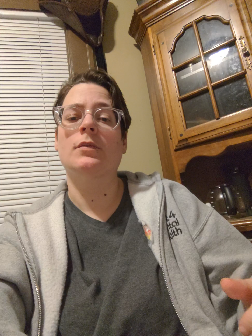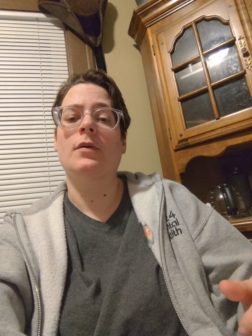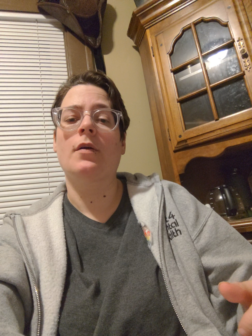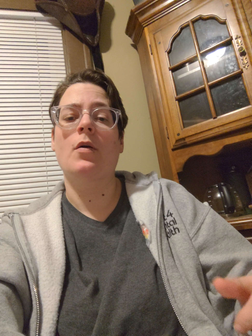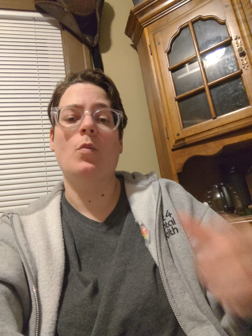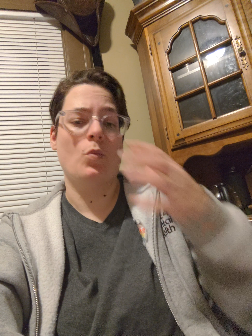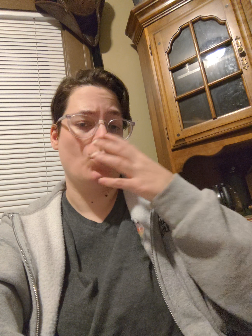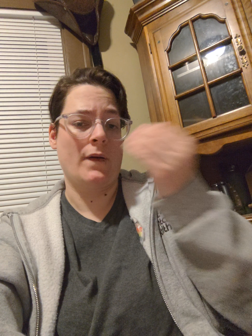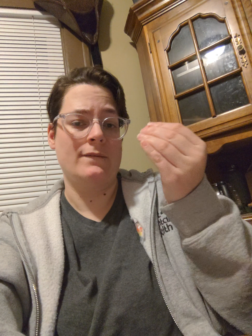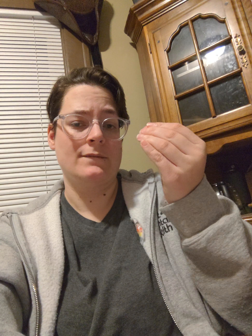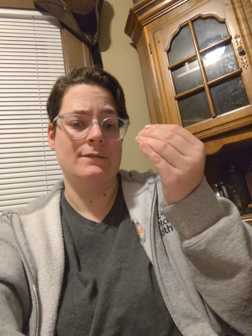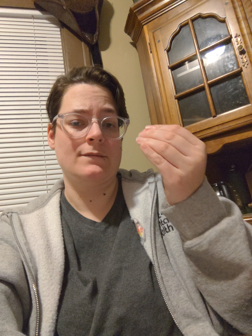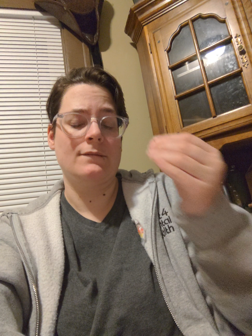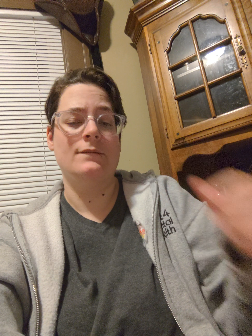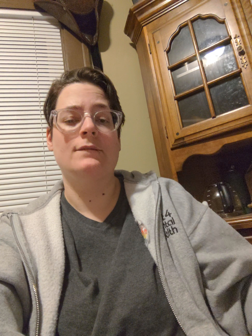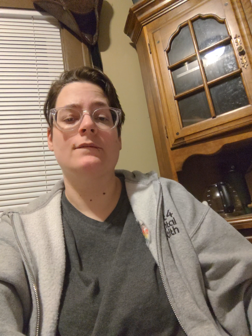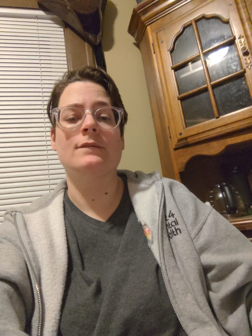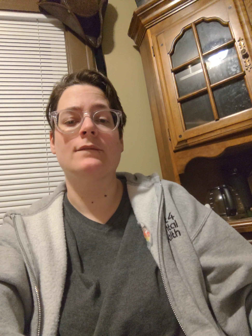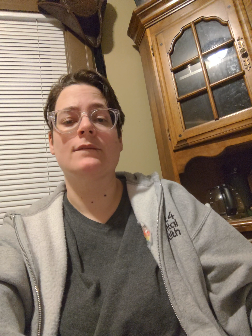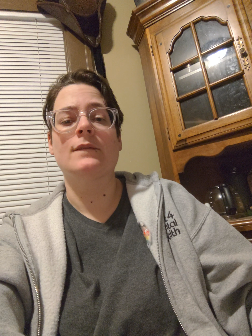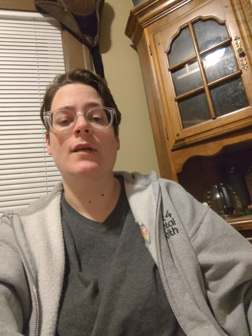wolf